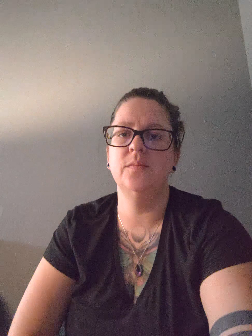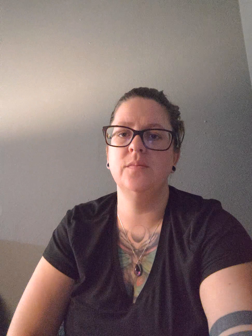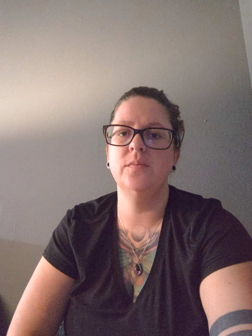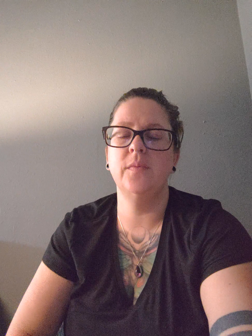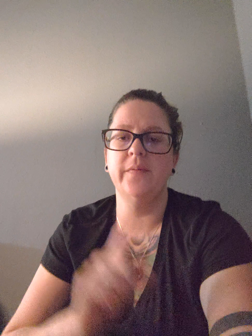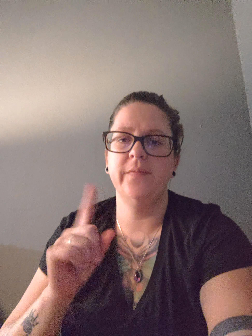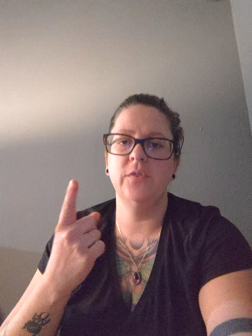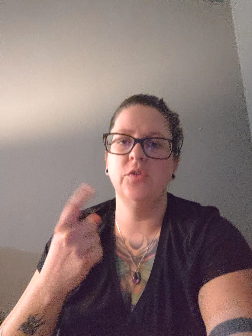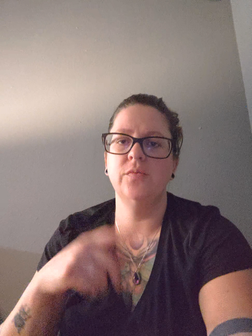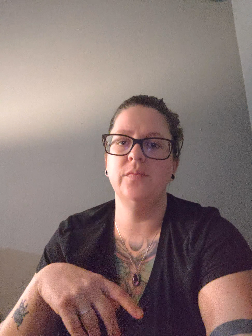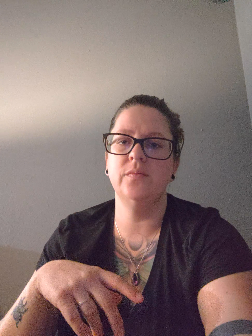first